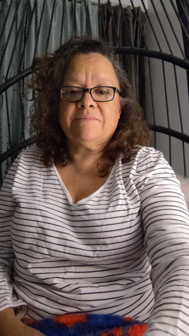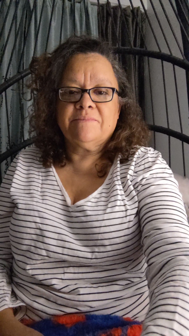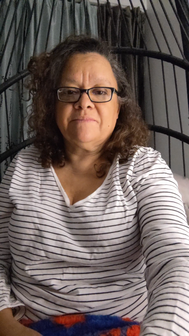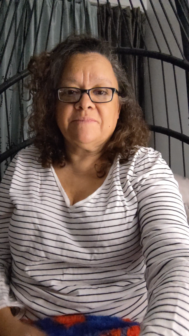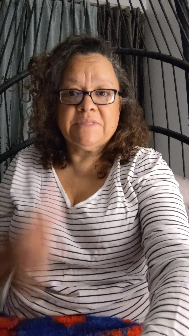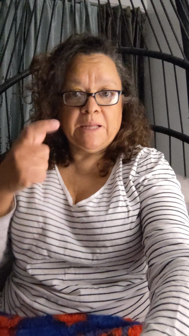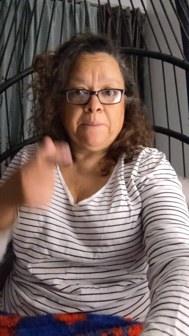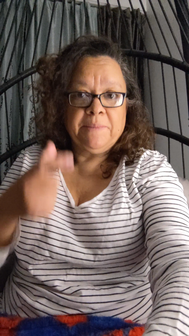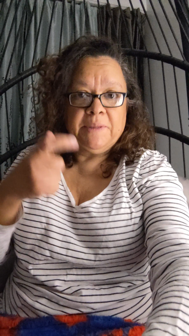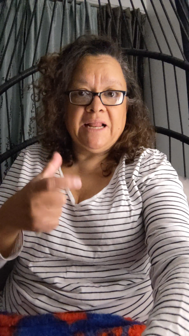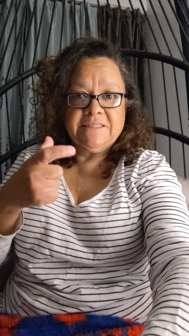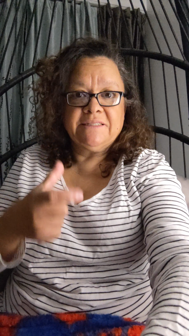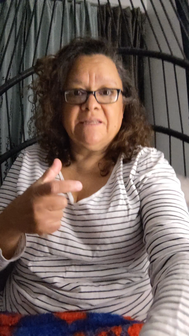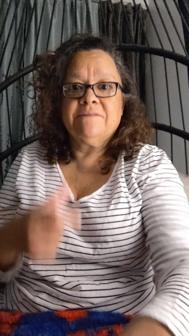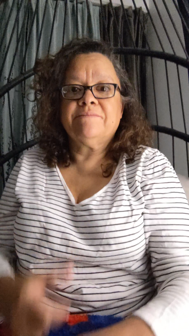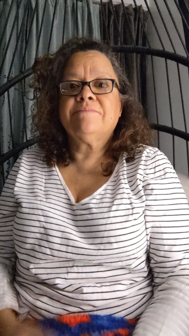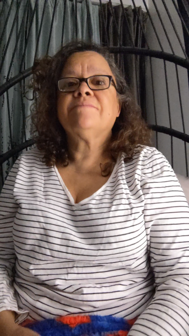plate